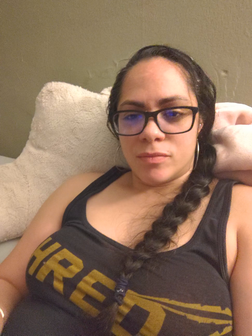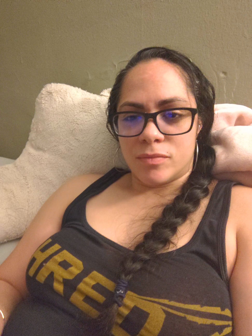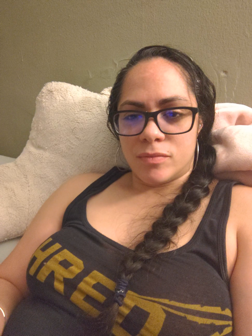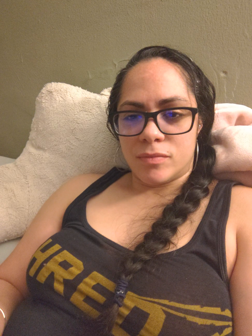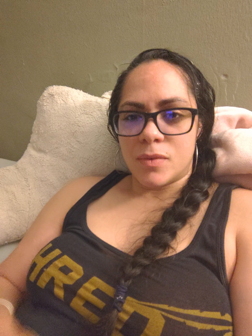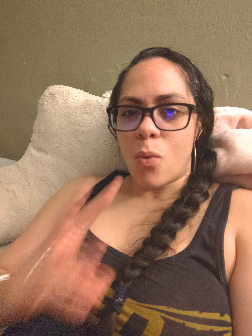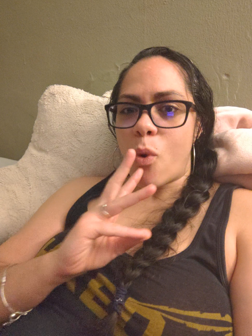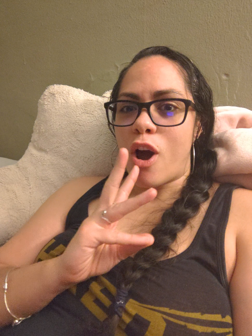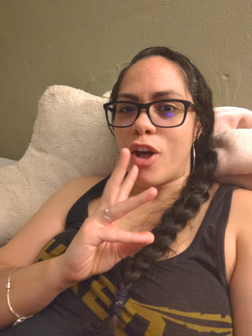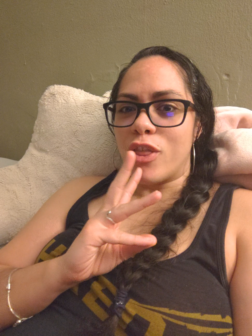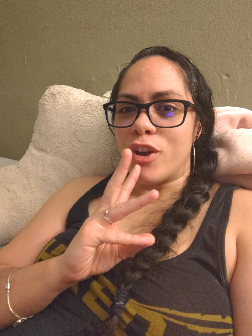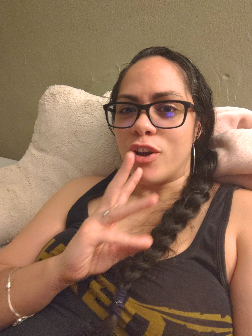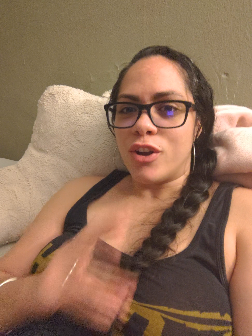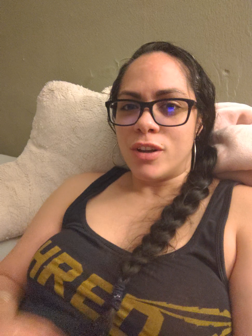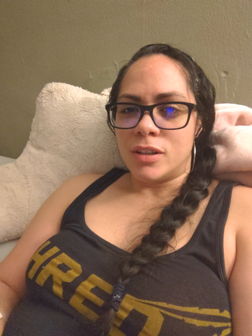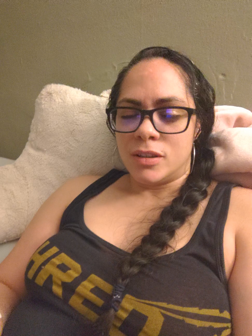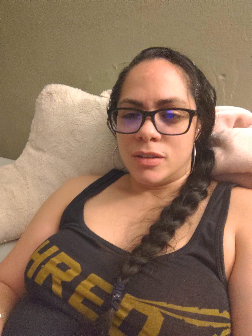water